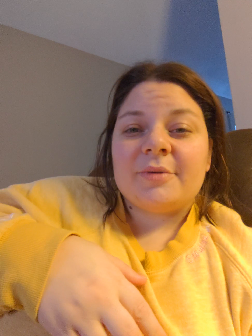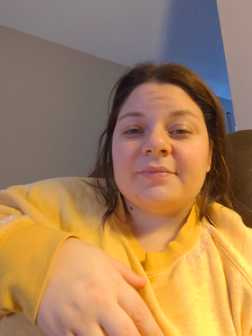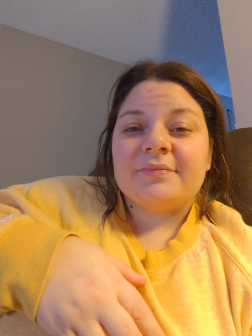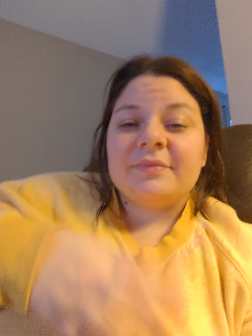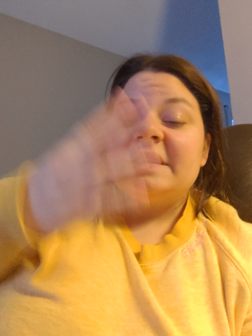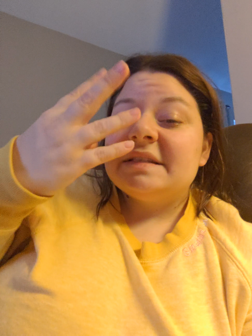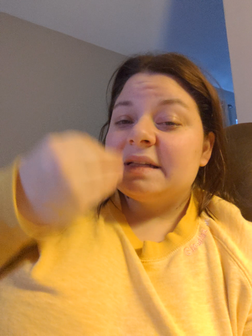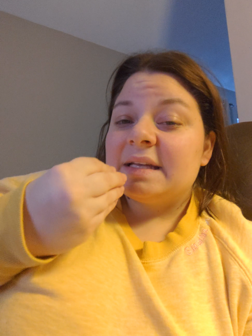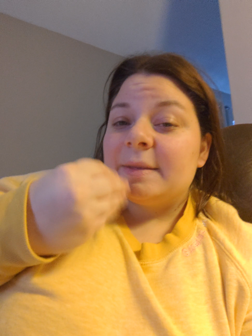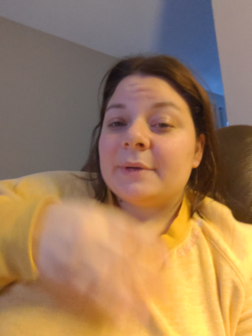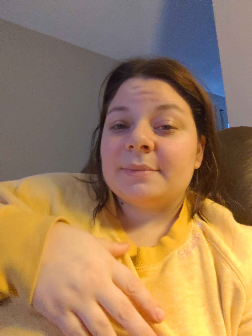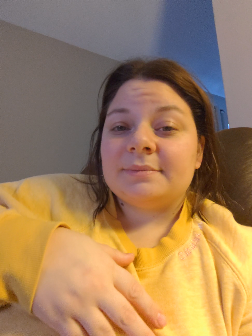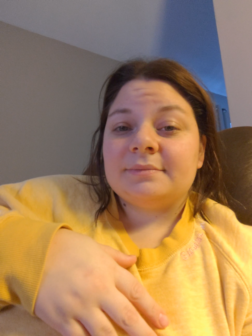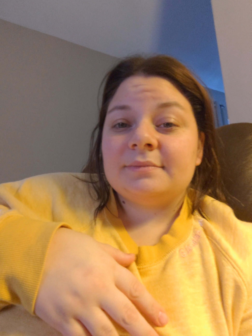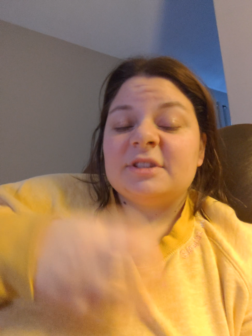sleep